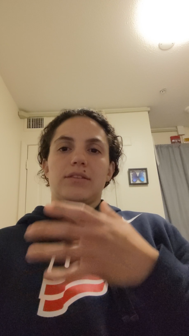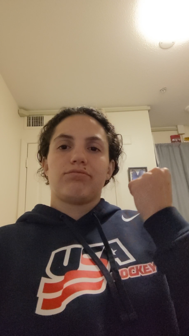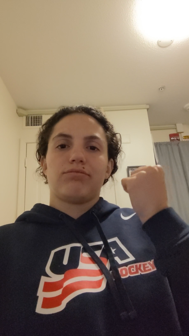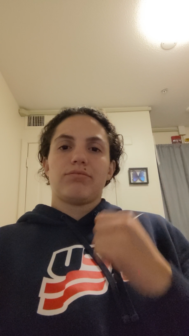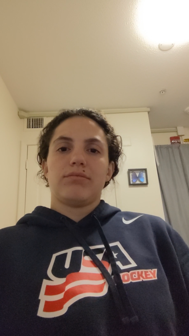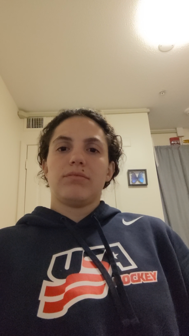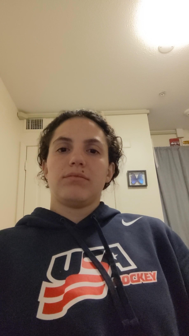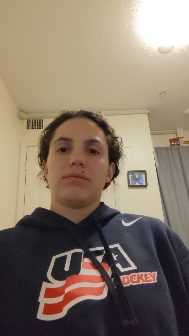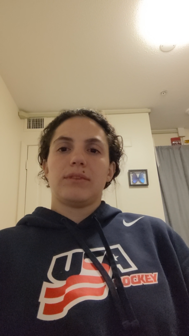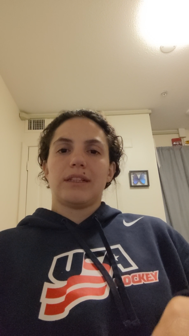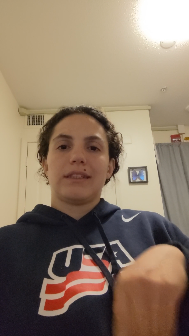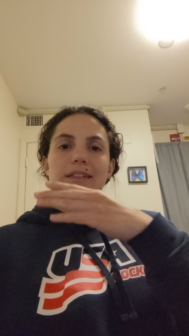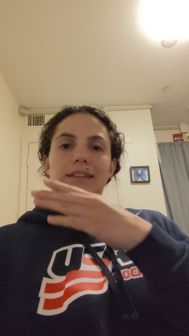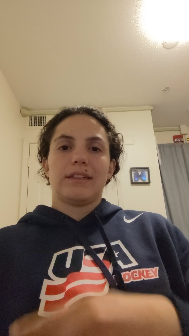kick